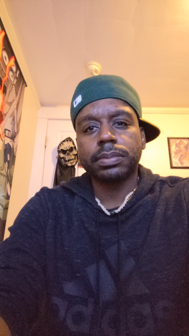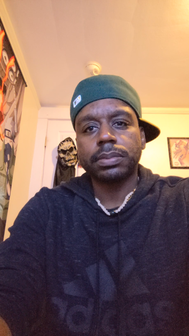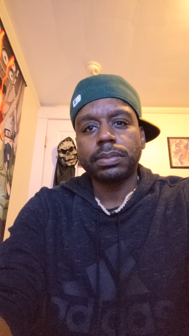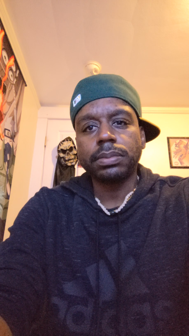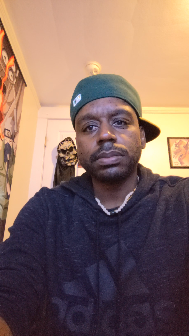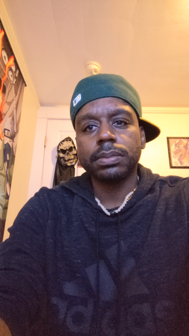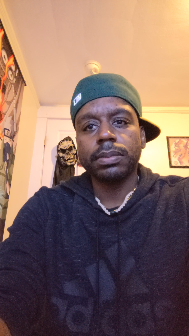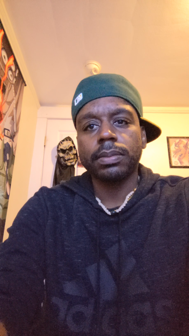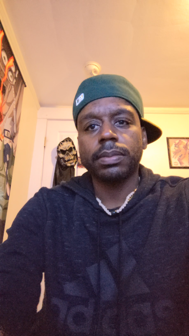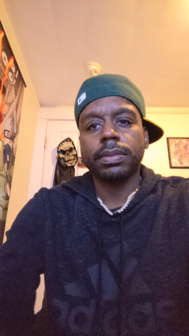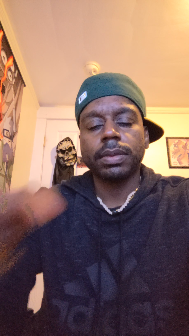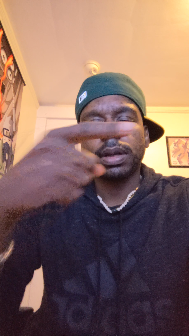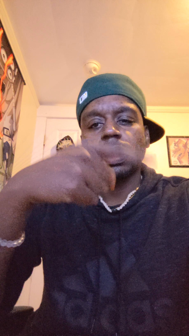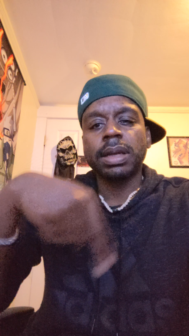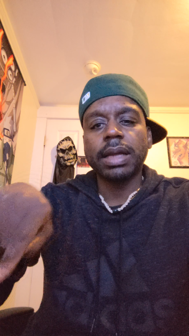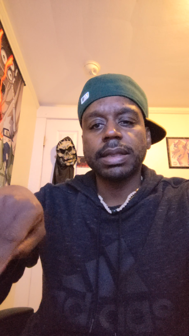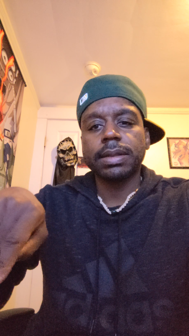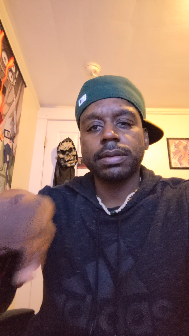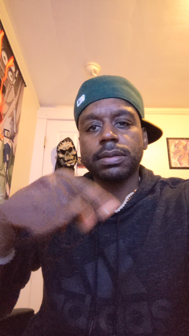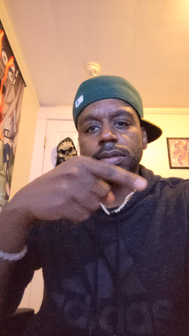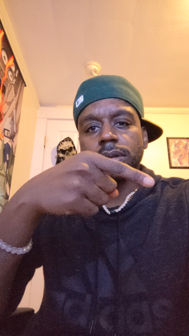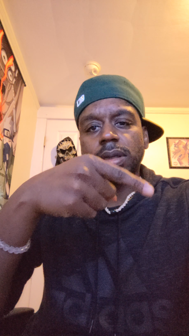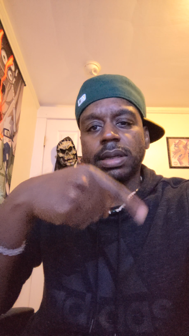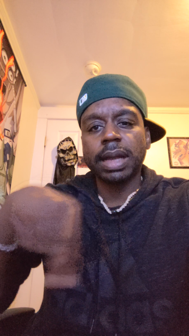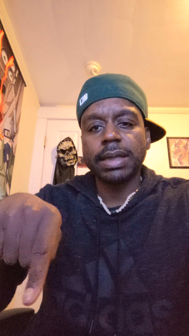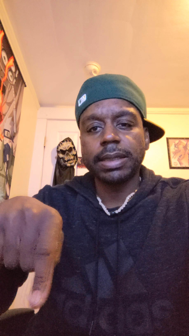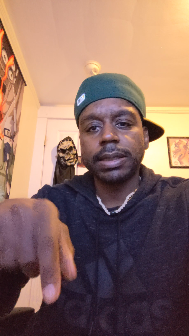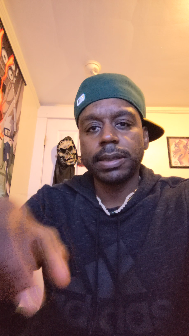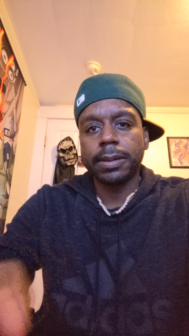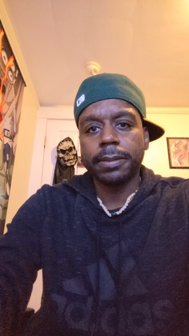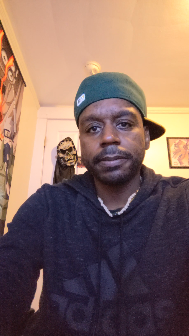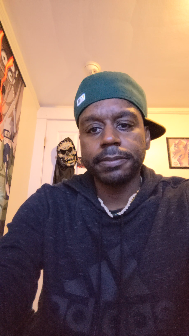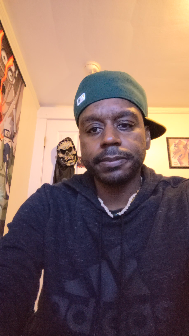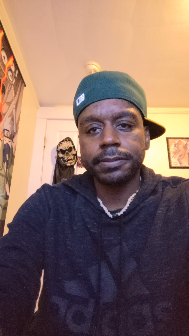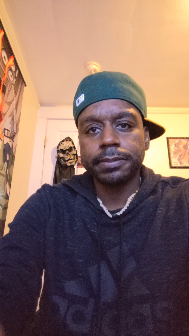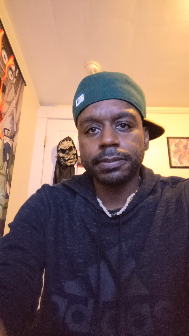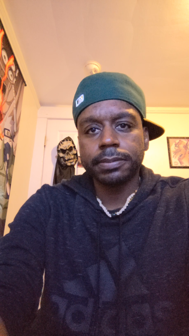cut